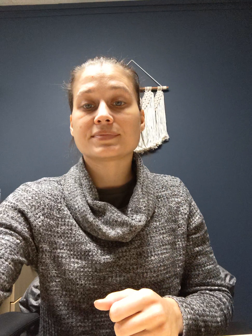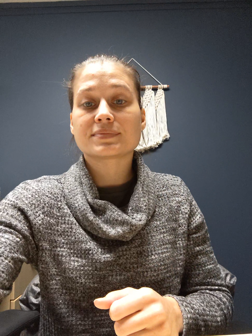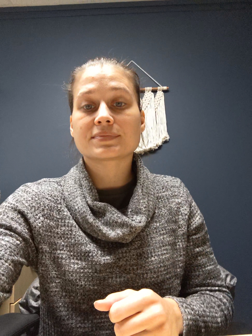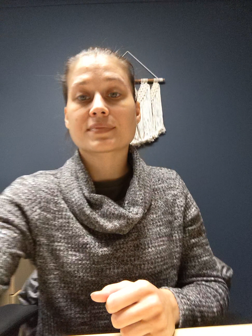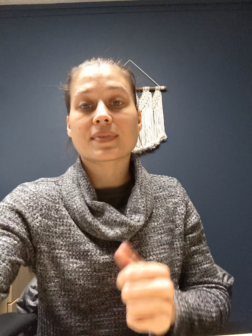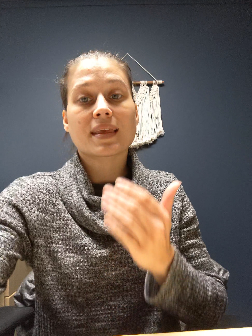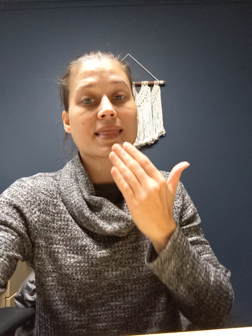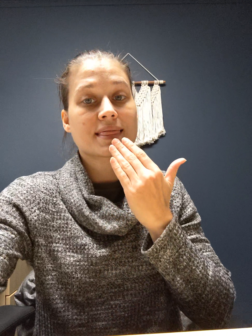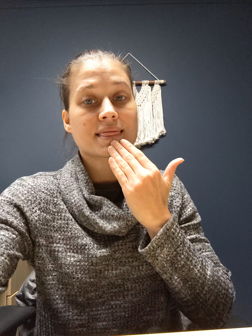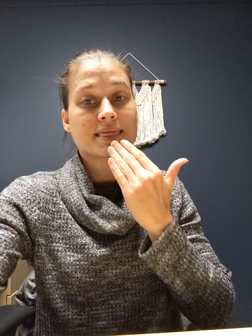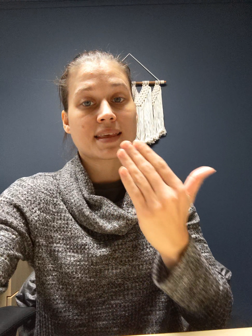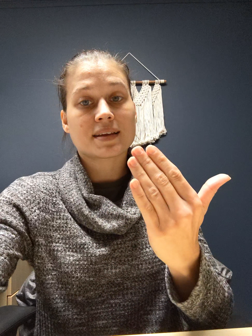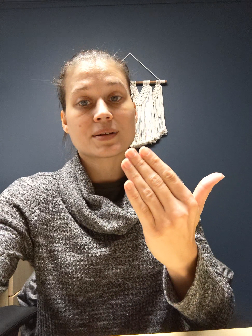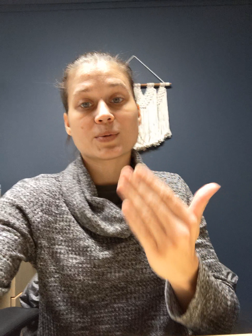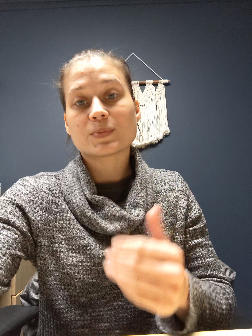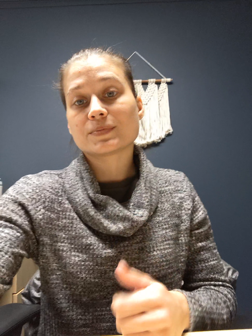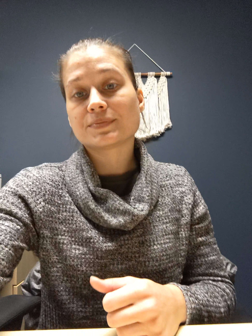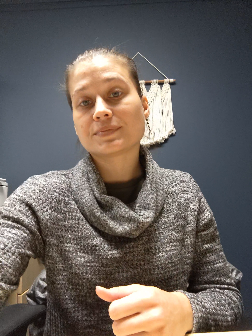thank you